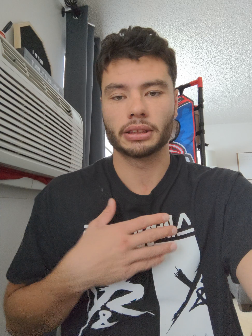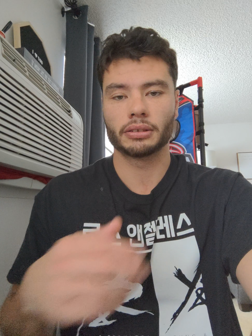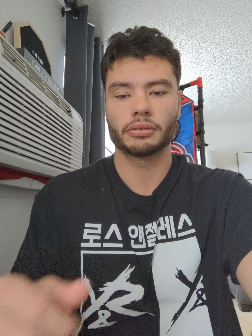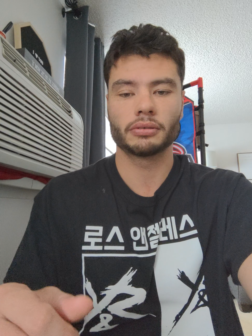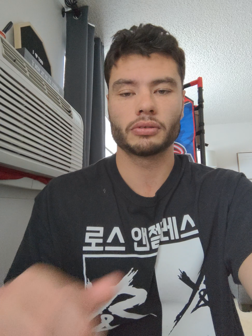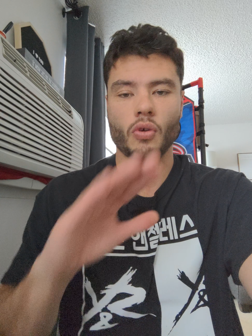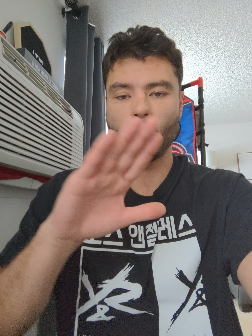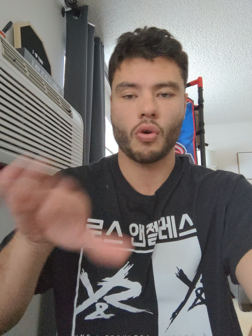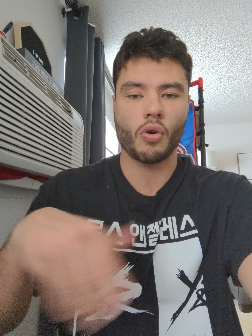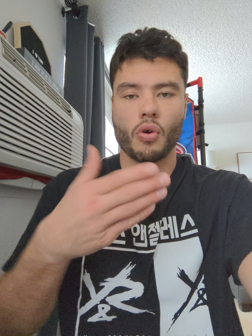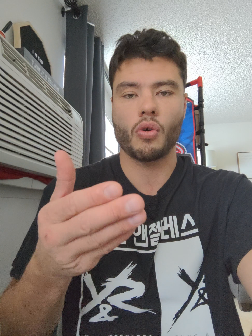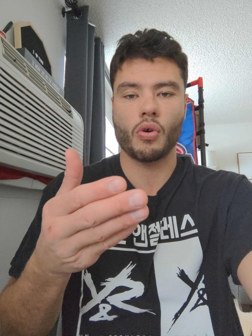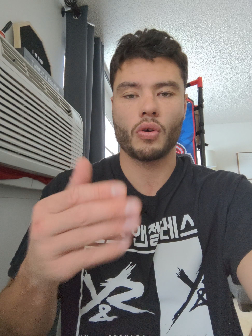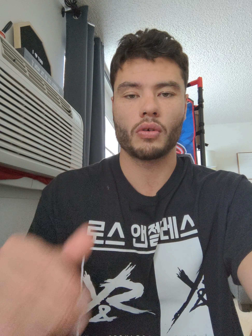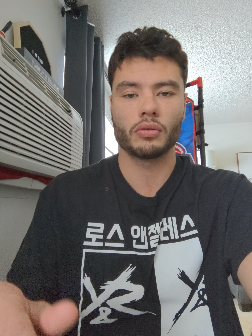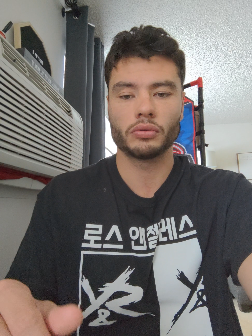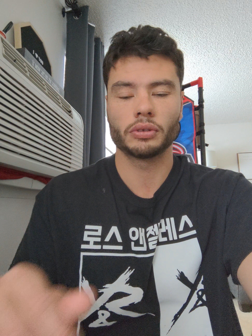all